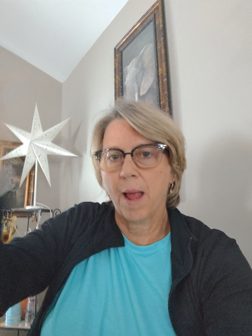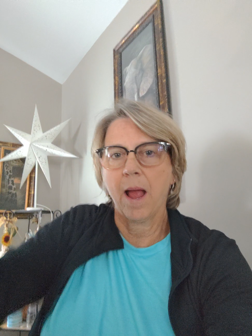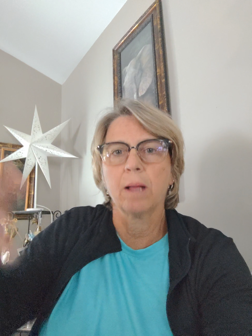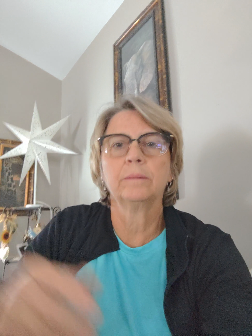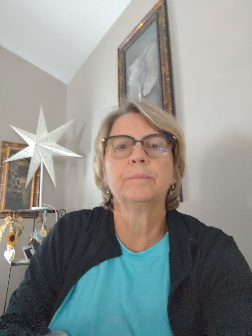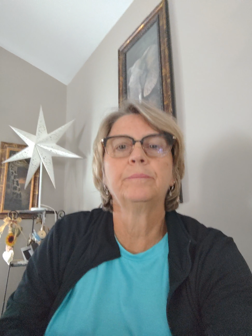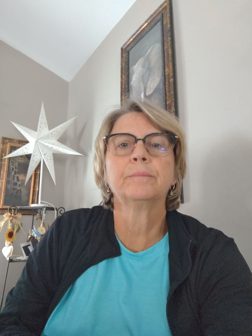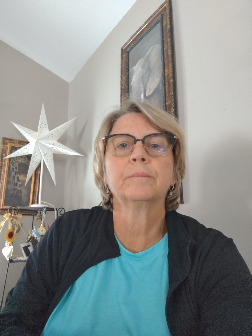grandpa